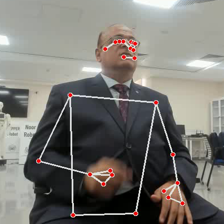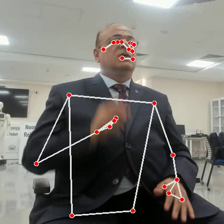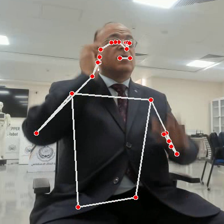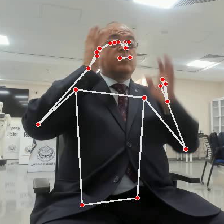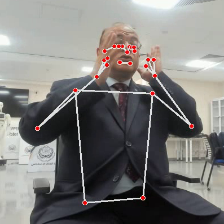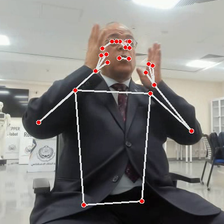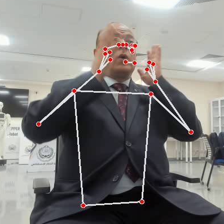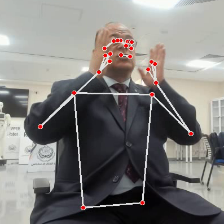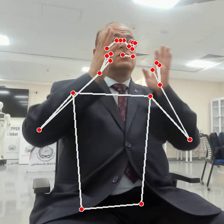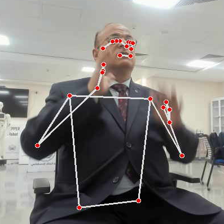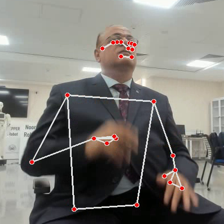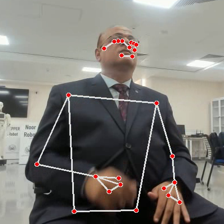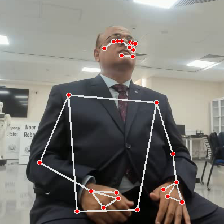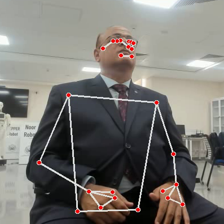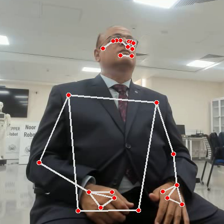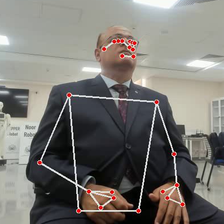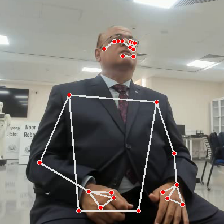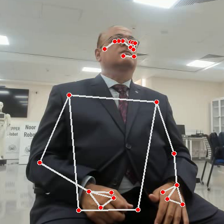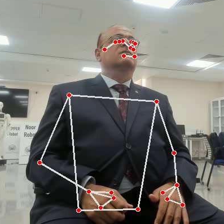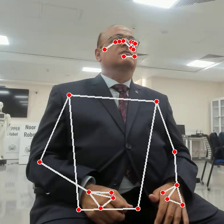moshwash